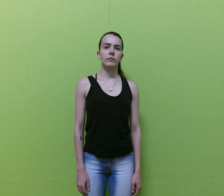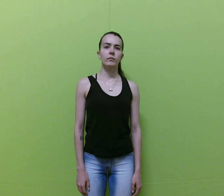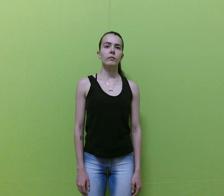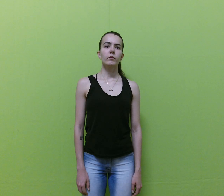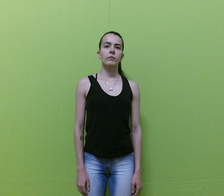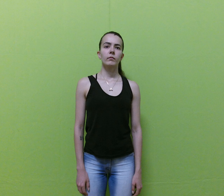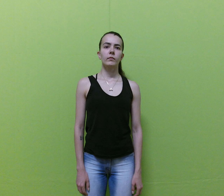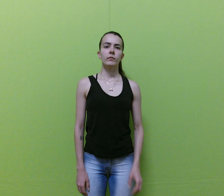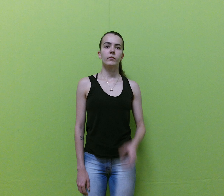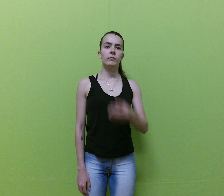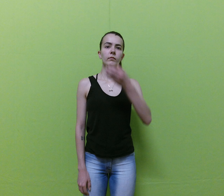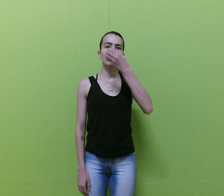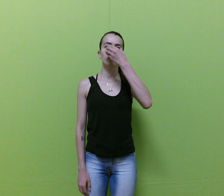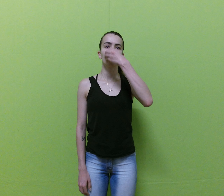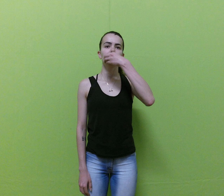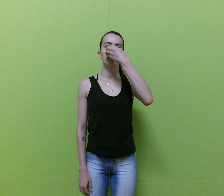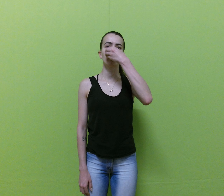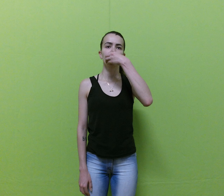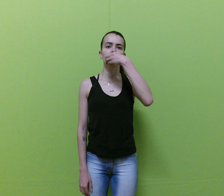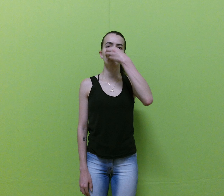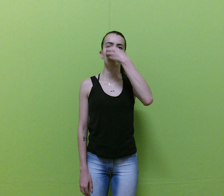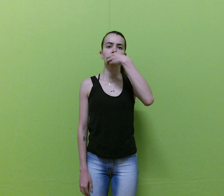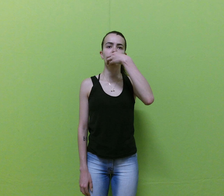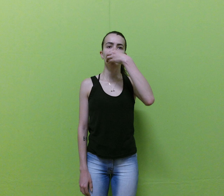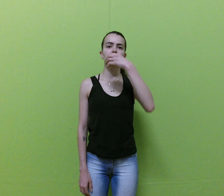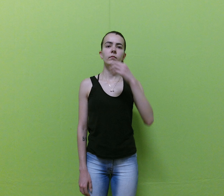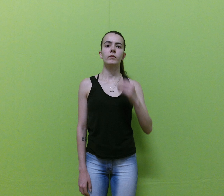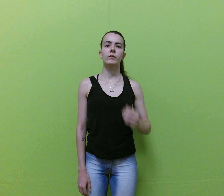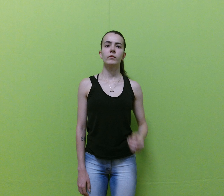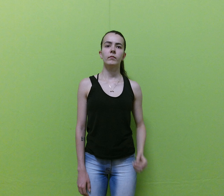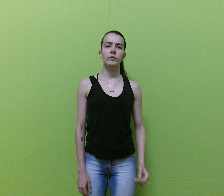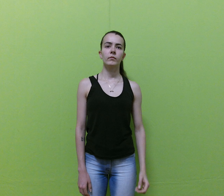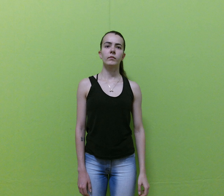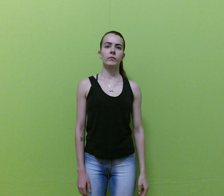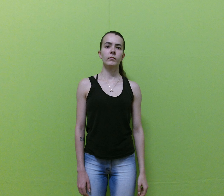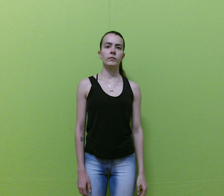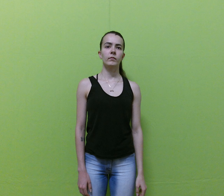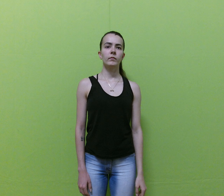maçã